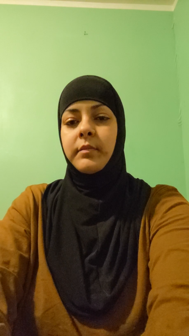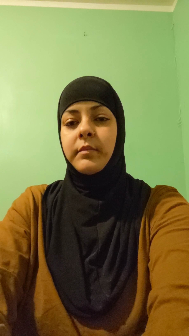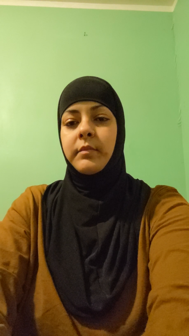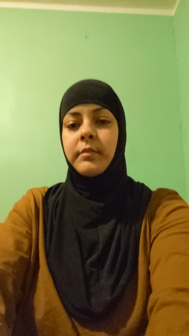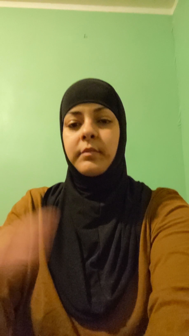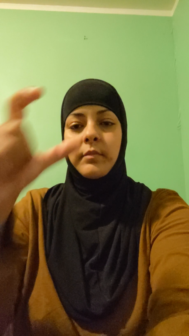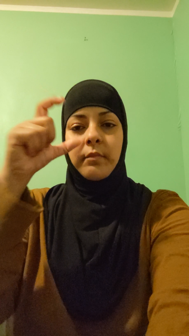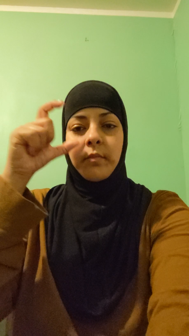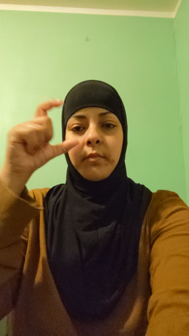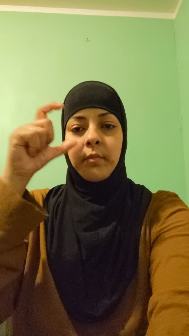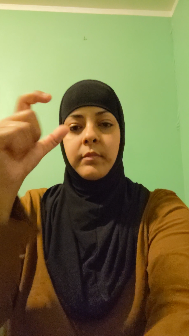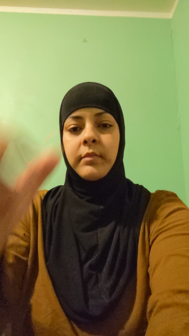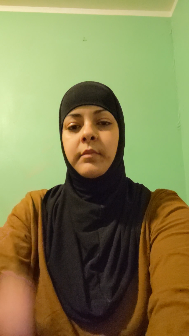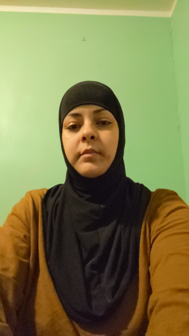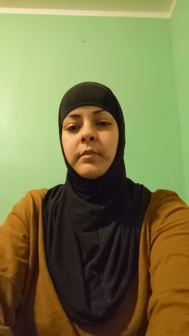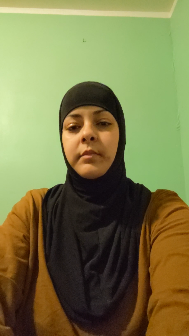glasses